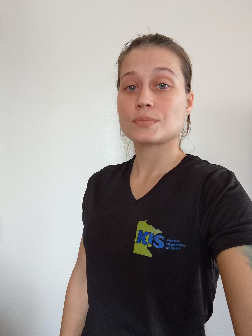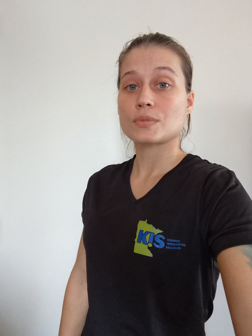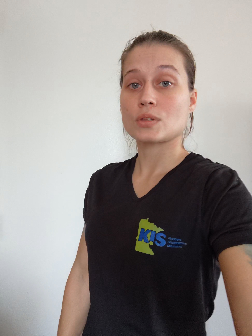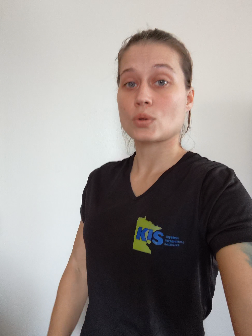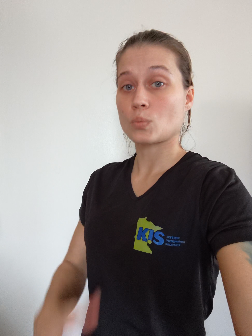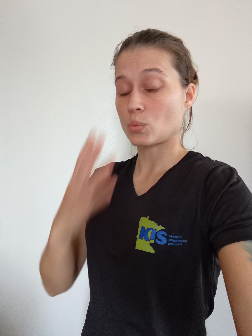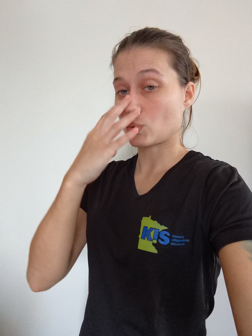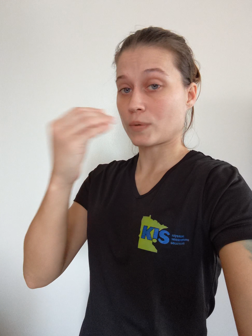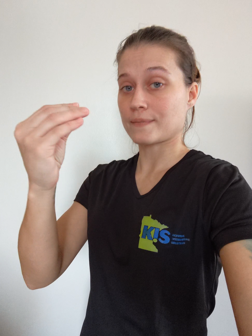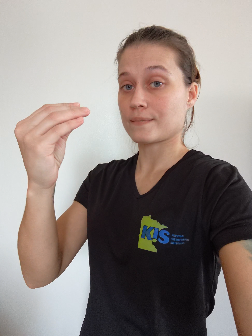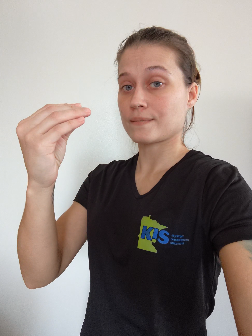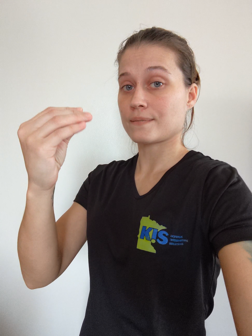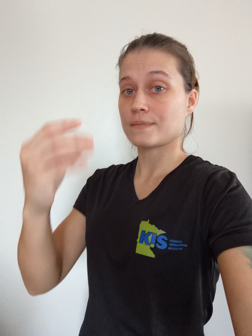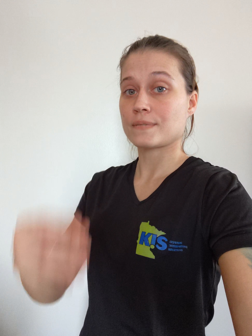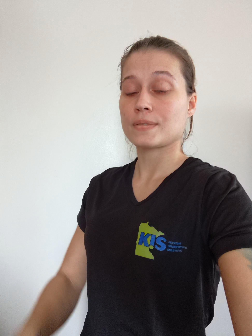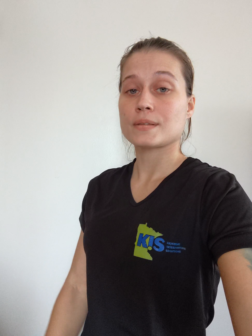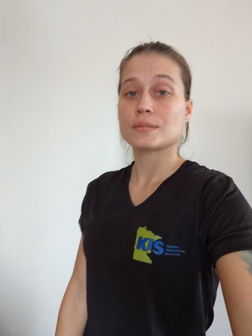wolf